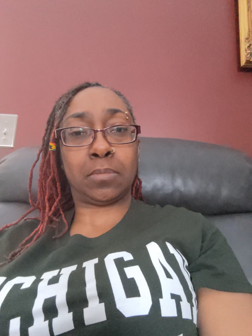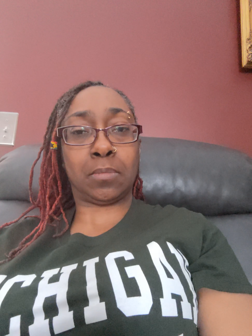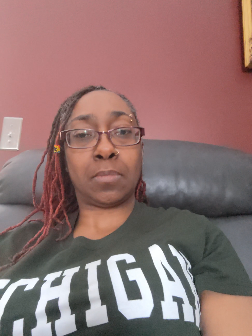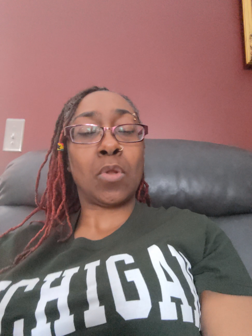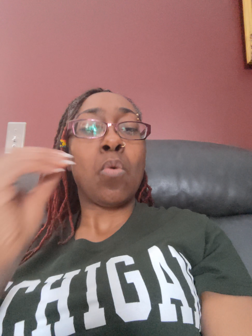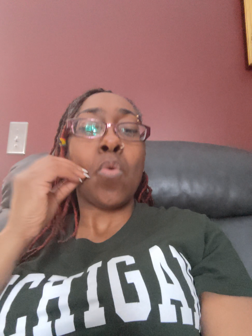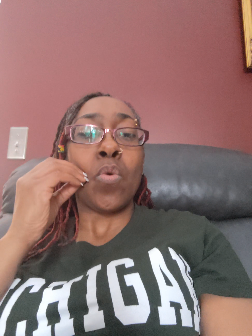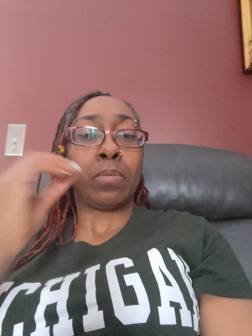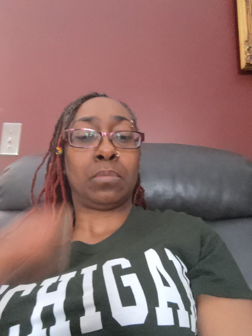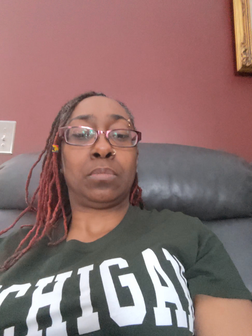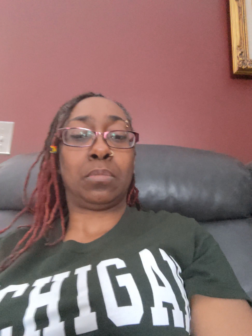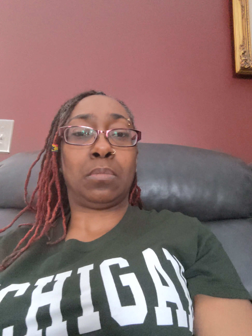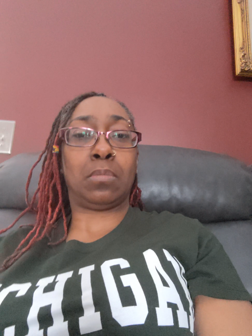home